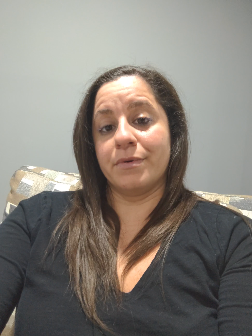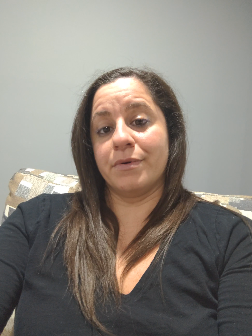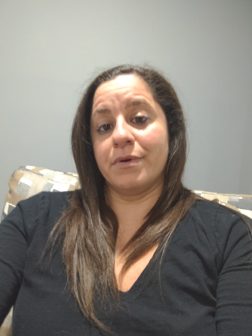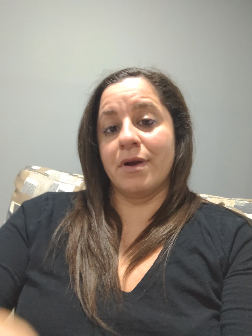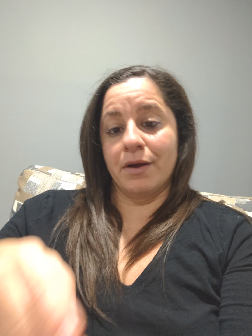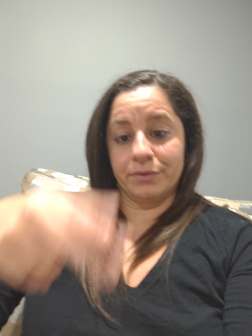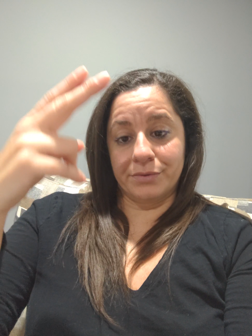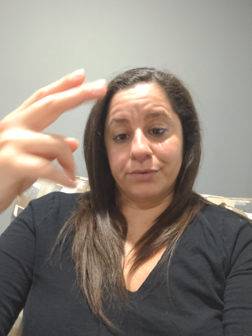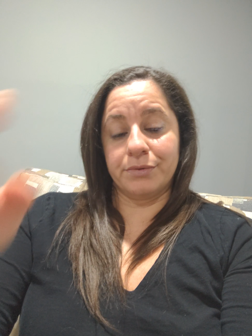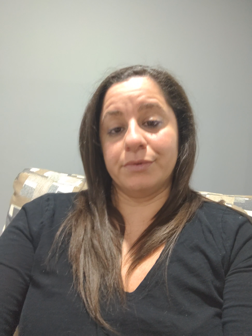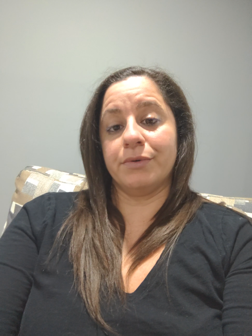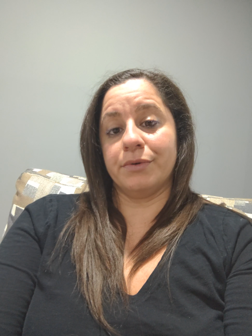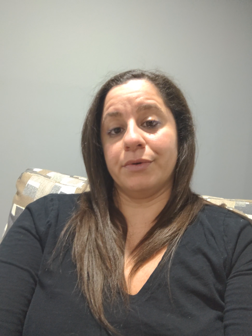high